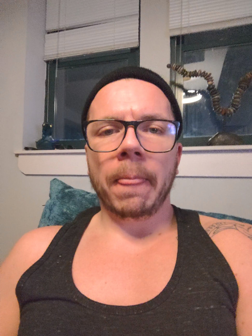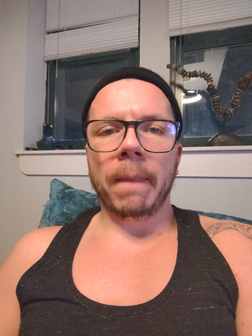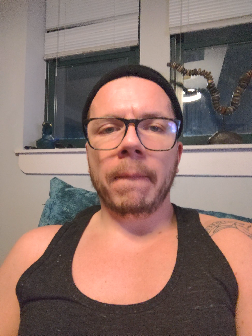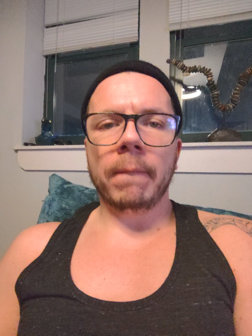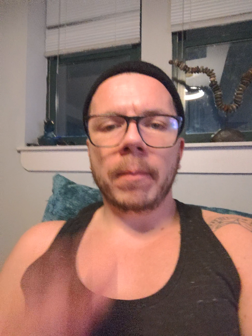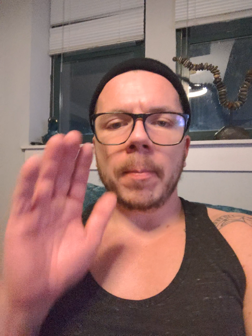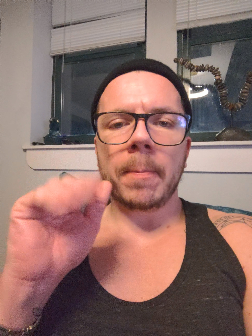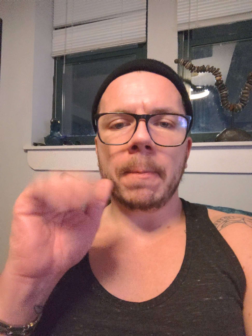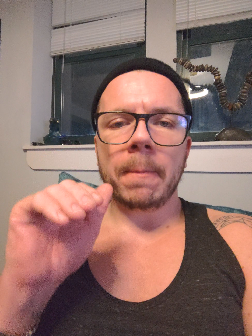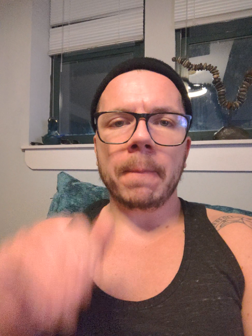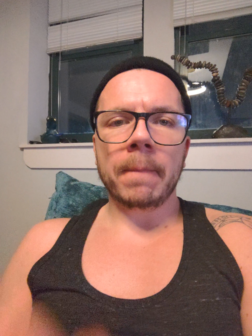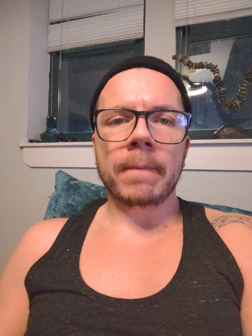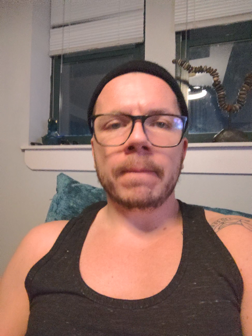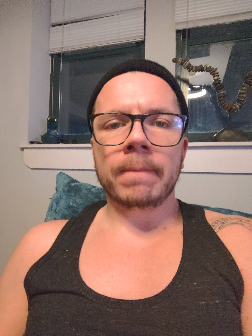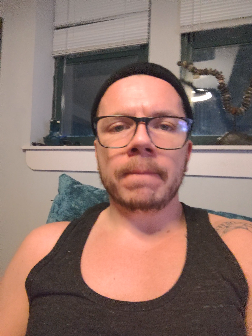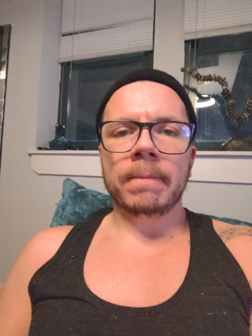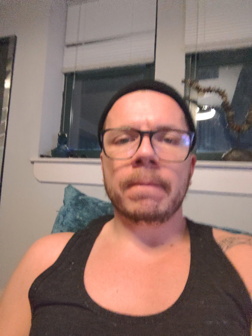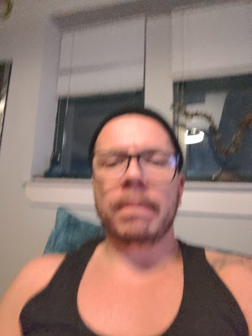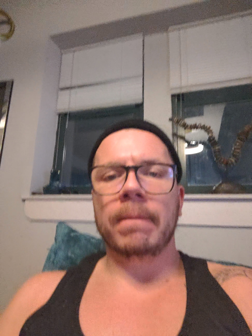bye